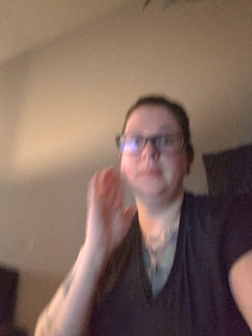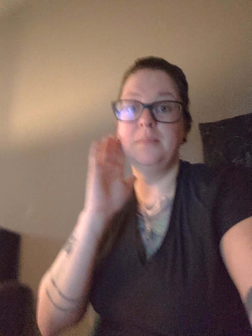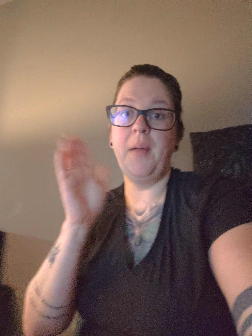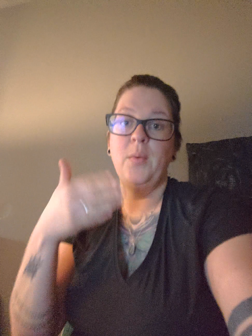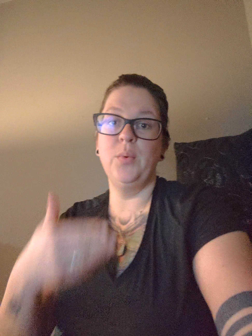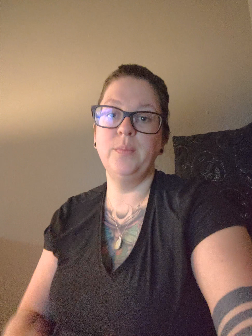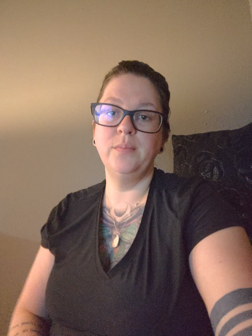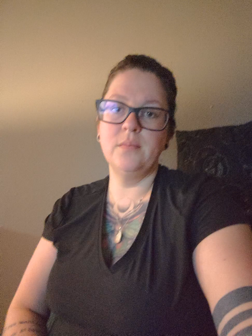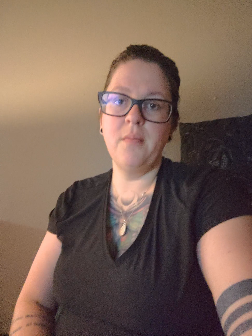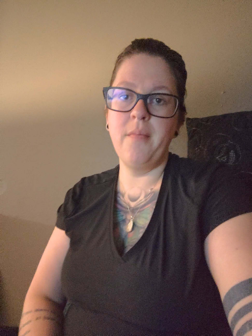bedroom